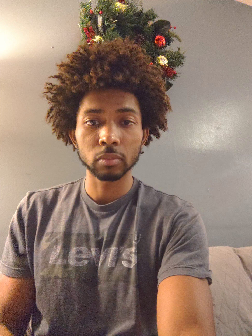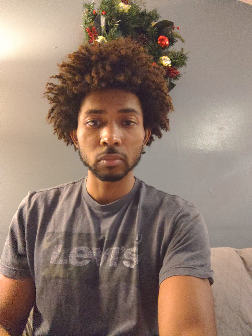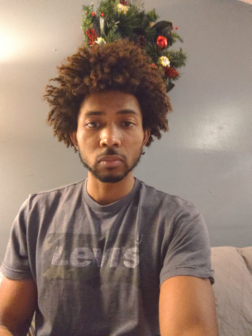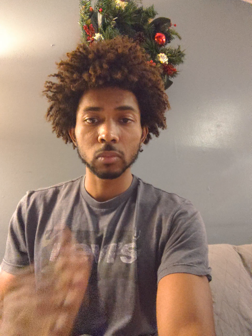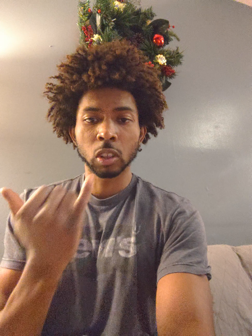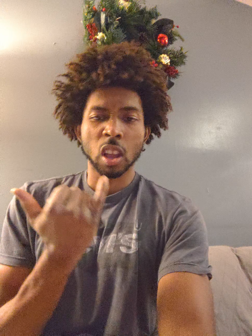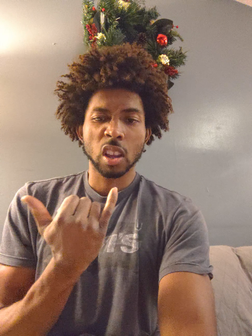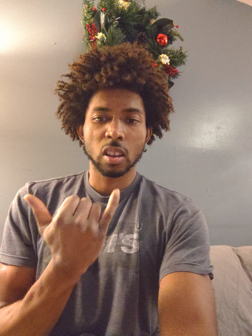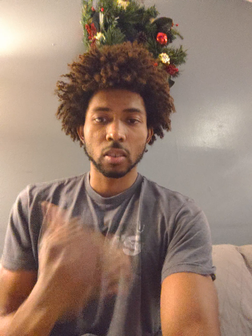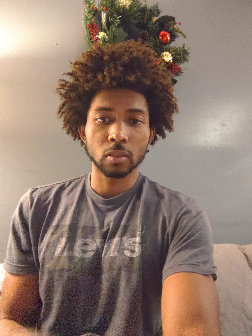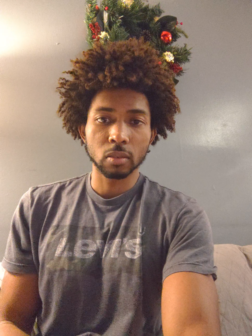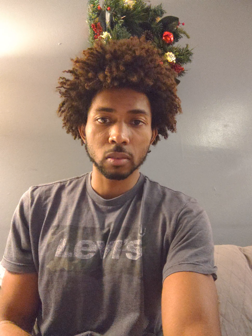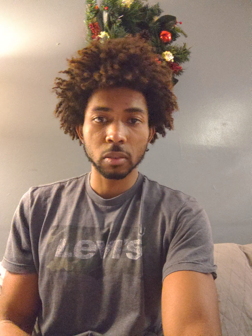now